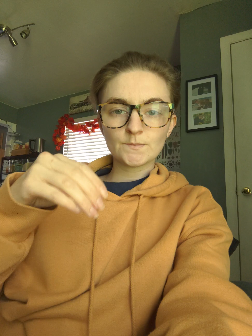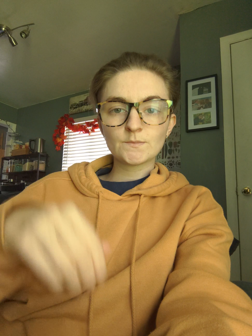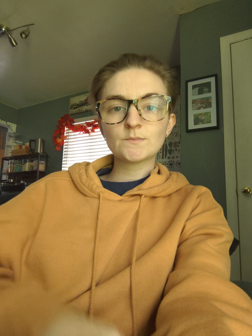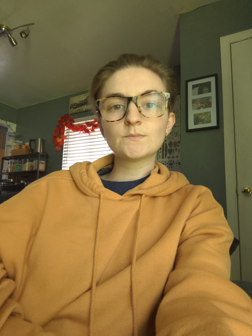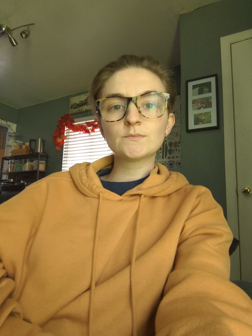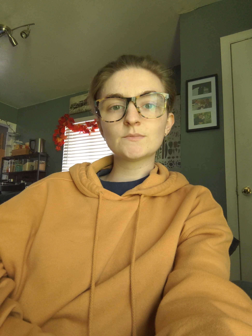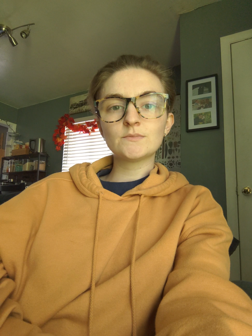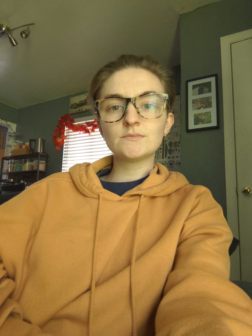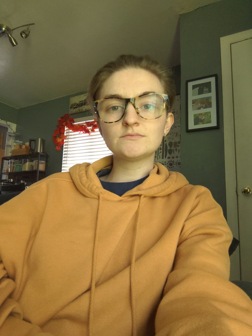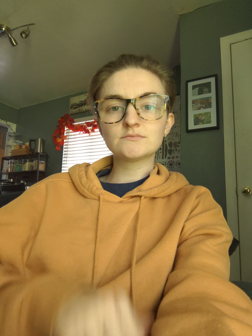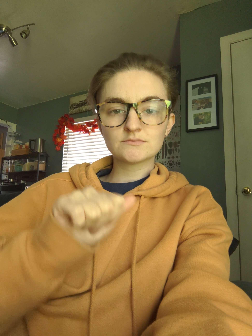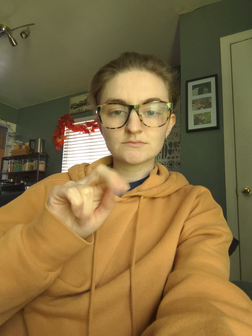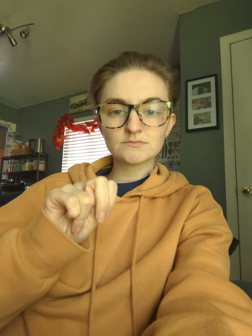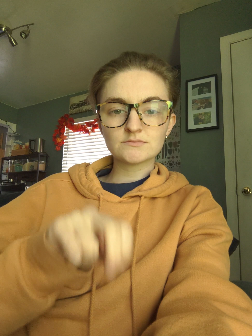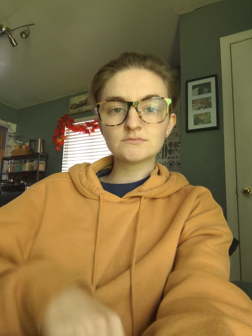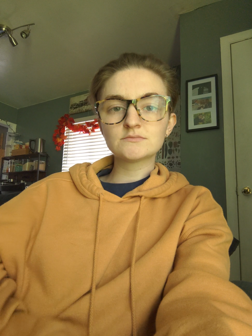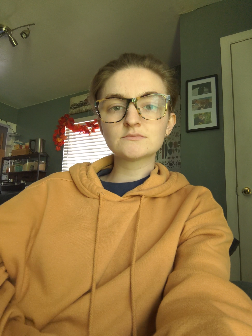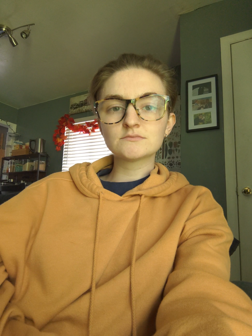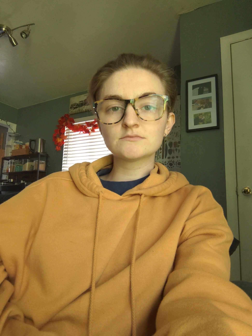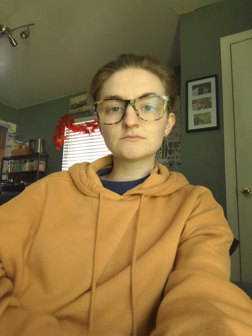an